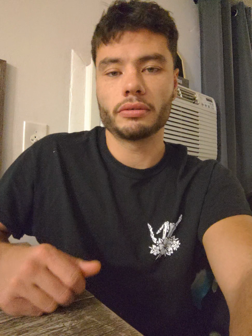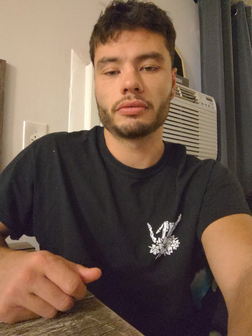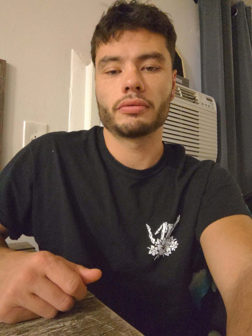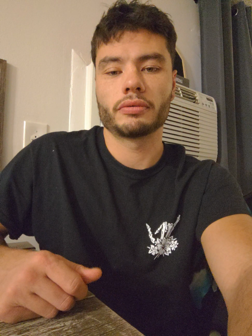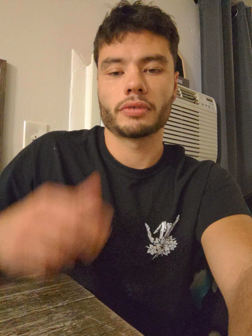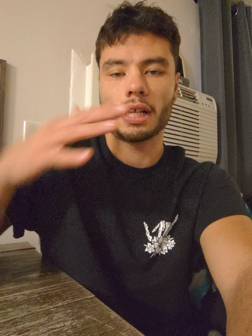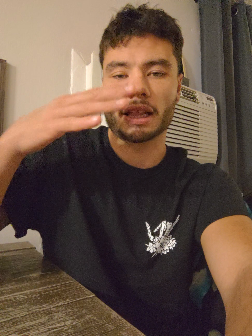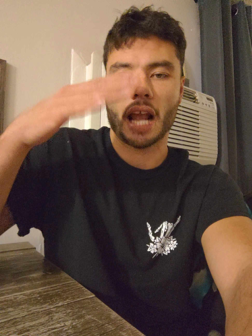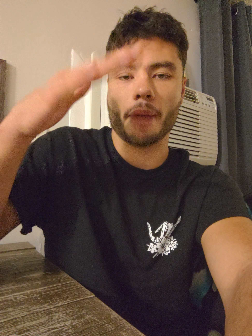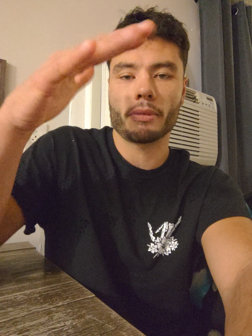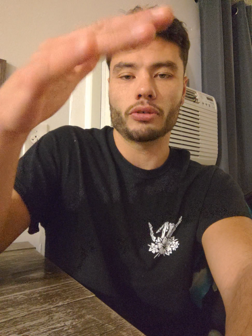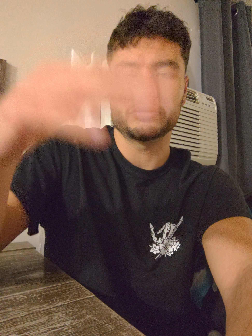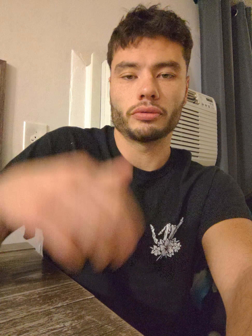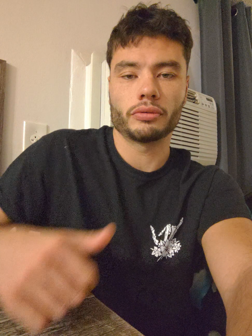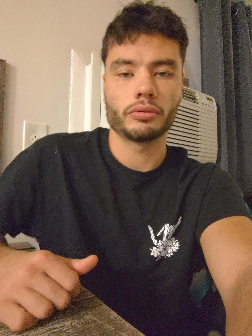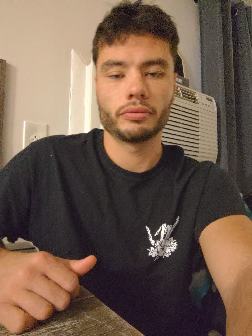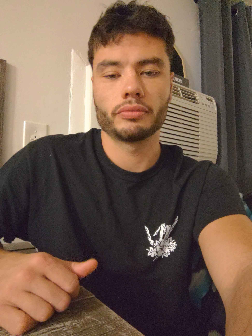helicopter